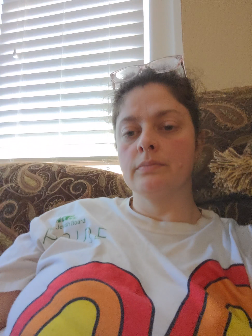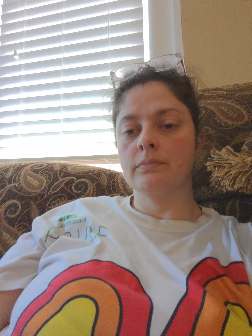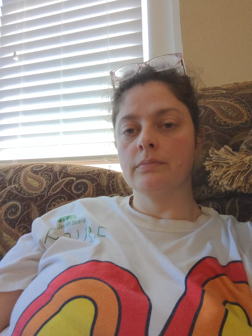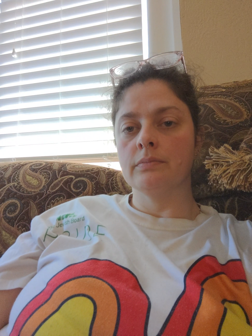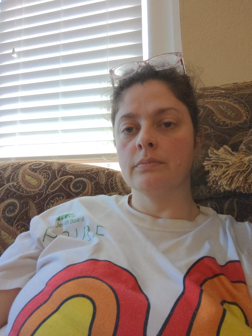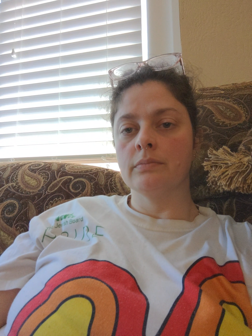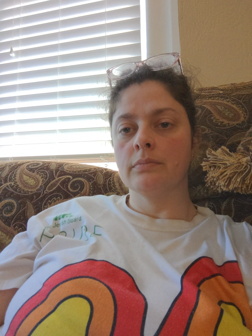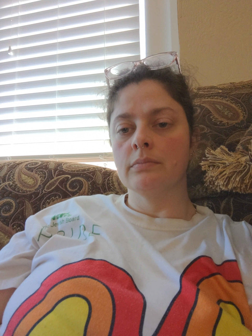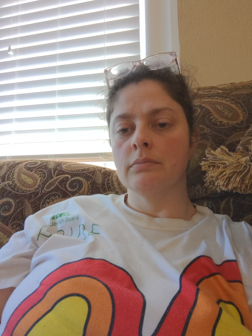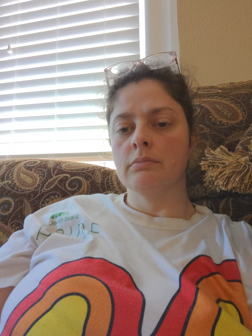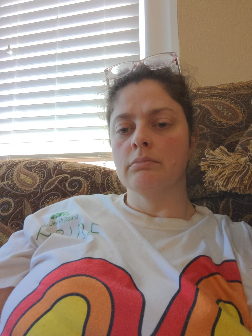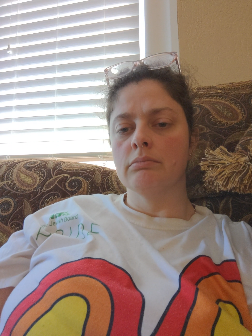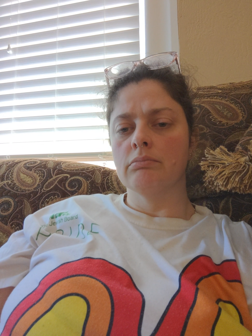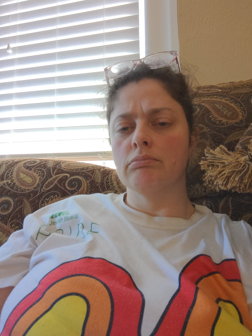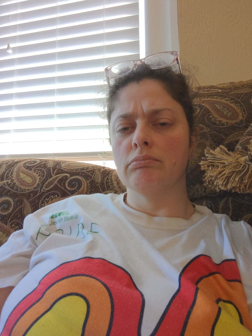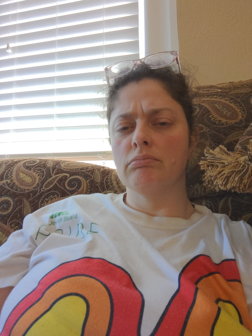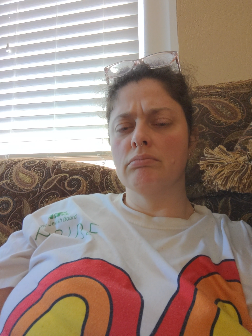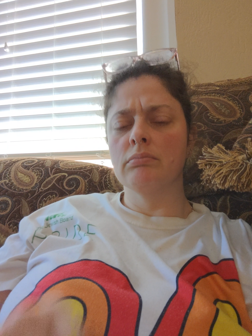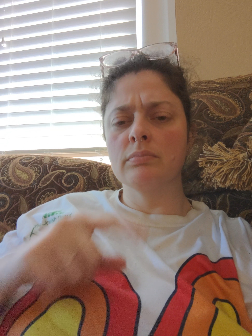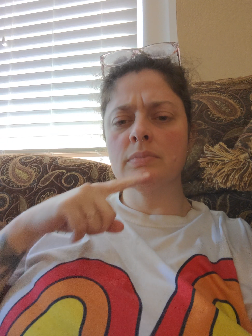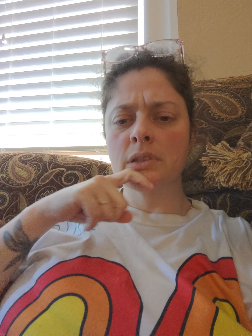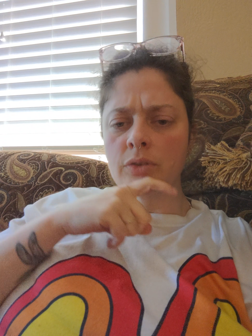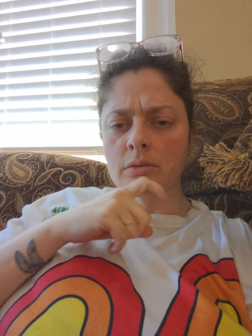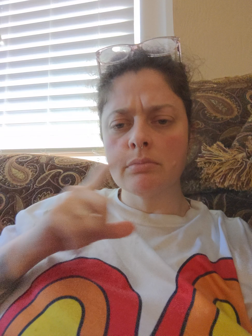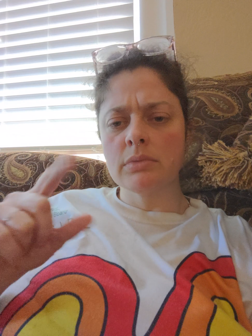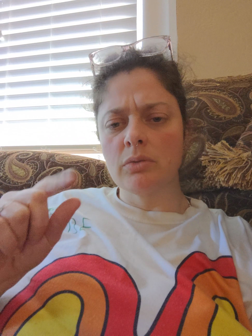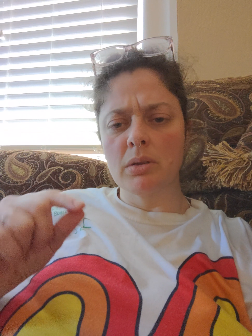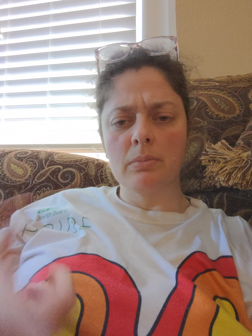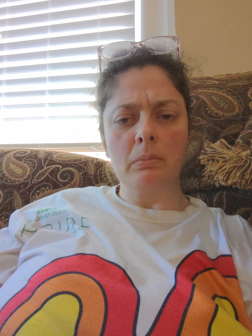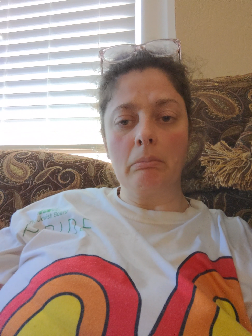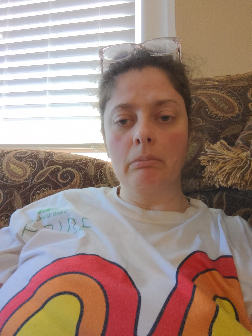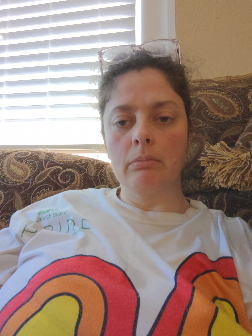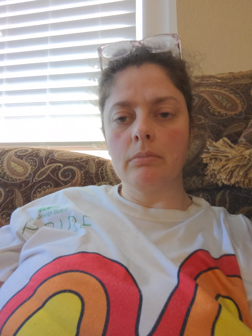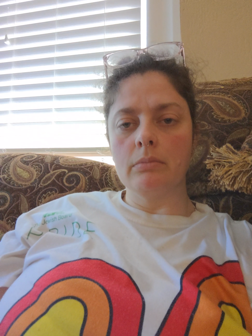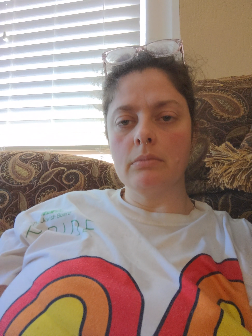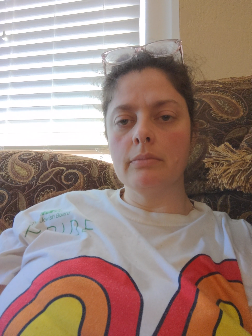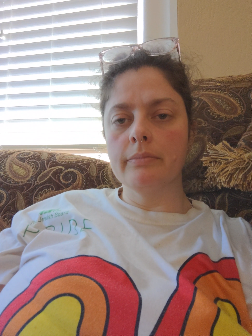cereal